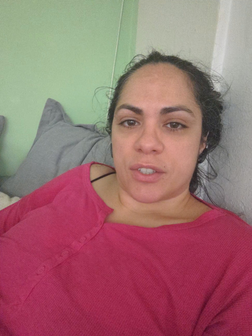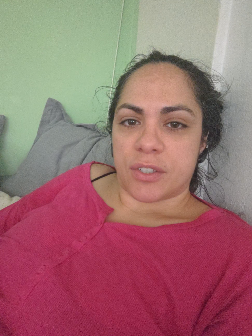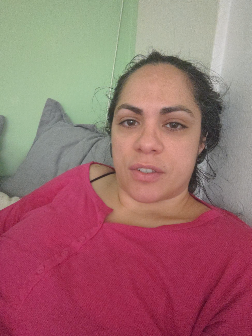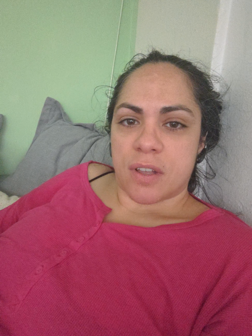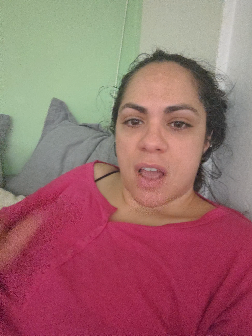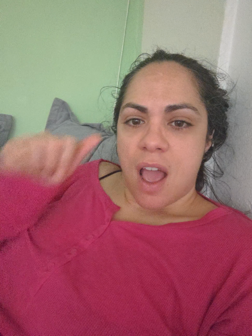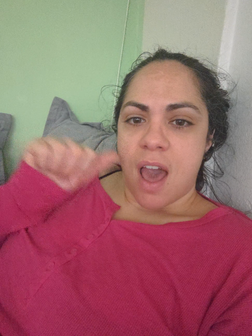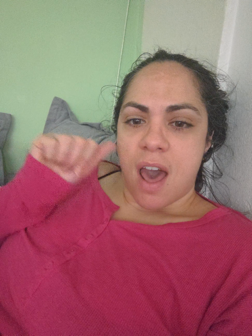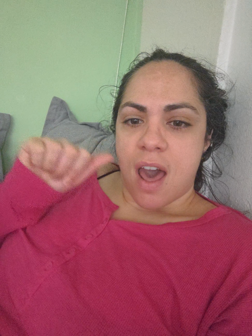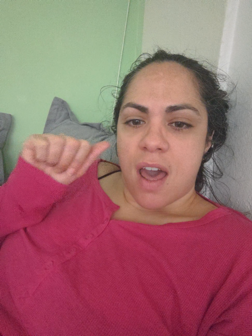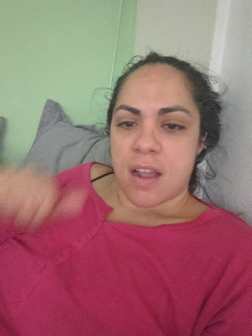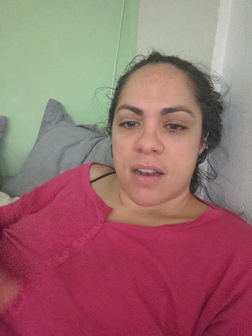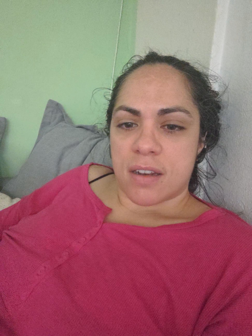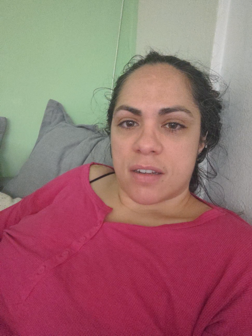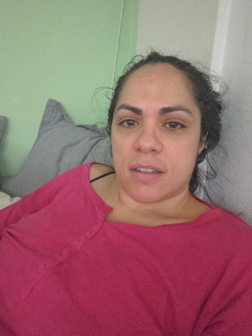aunt